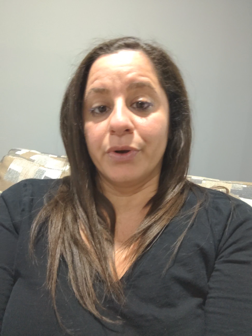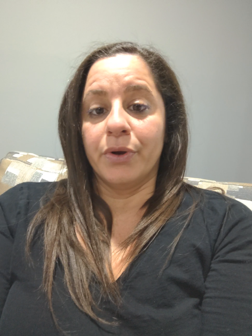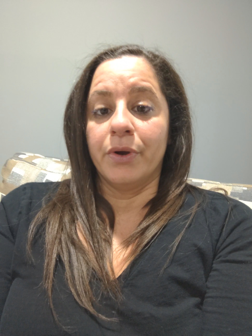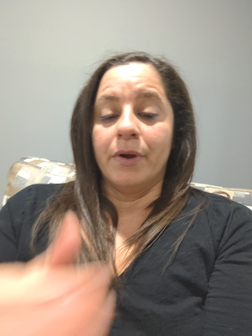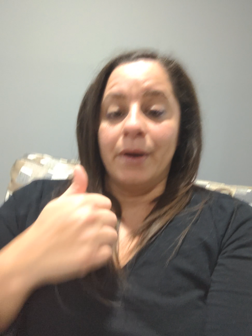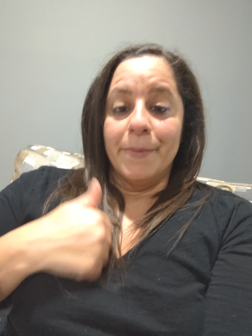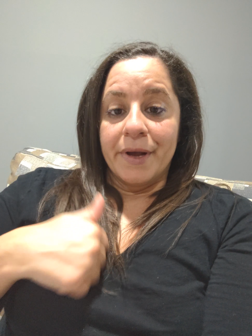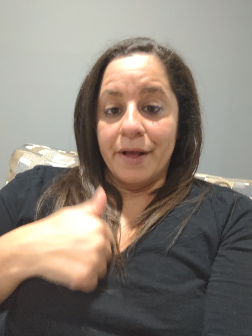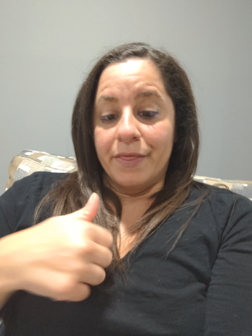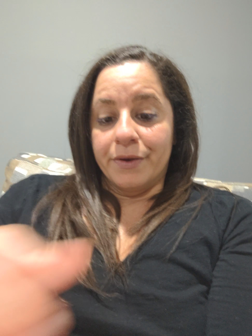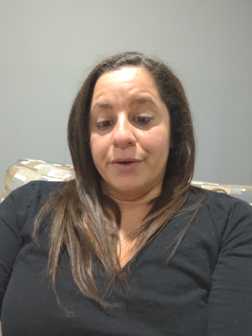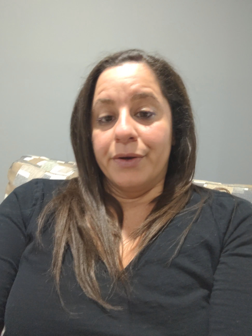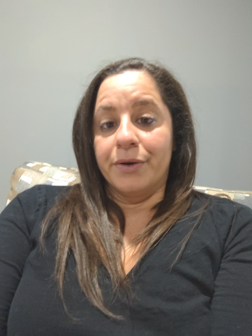bath